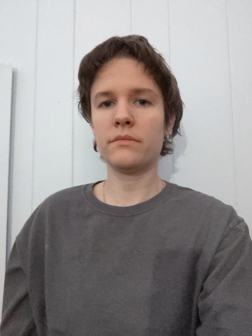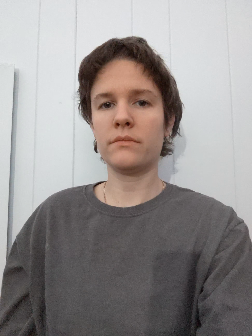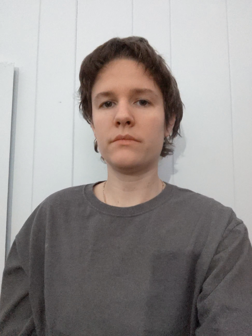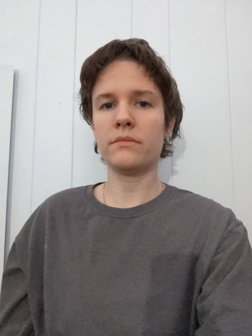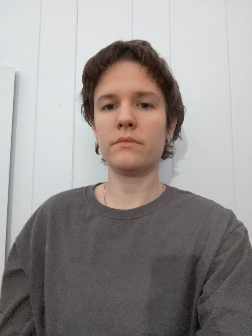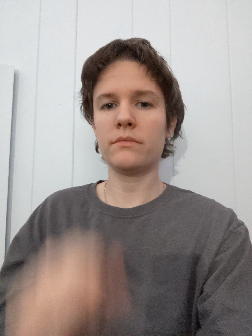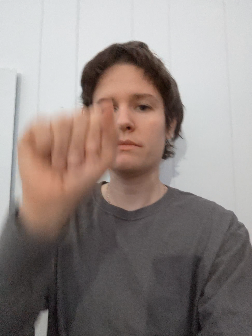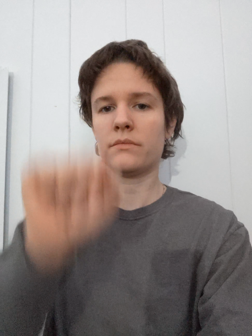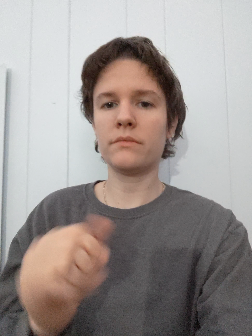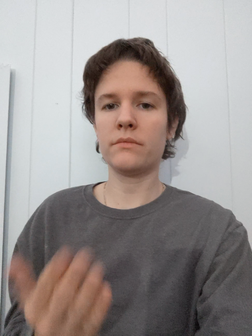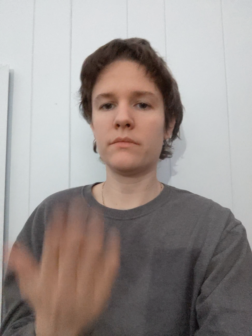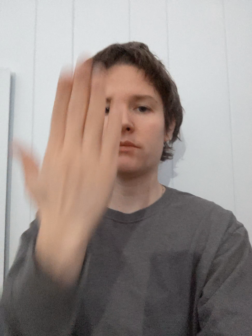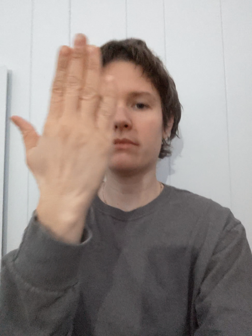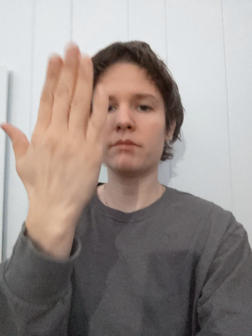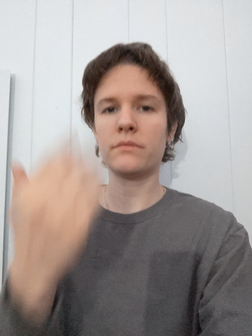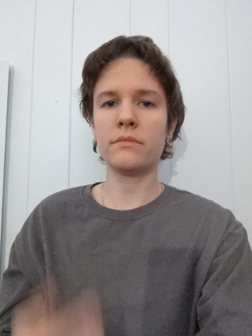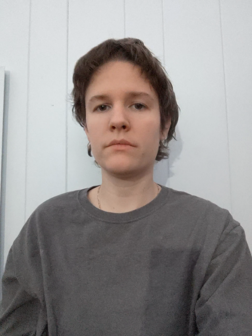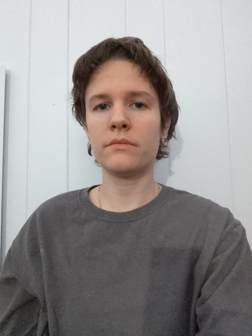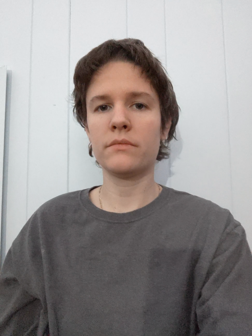mitten